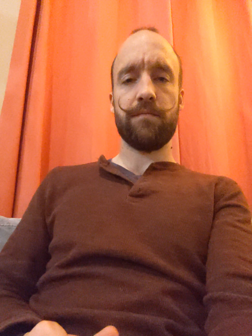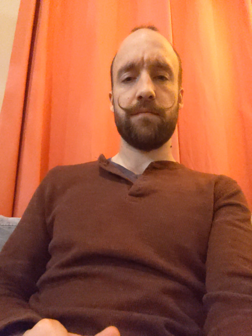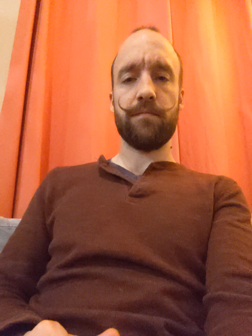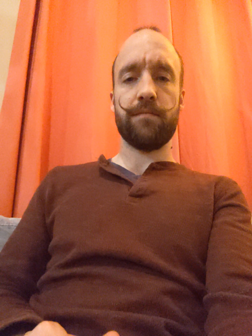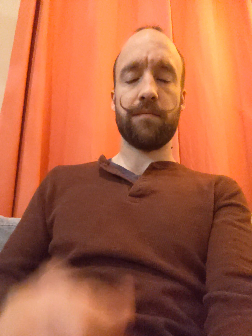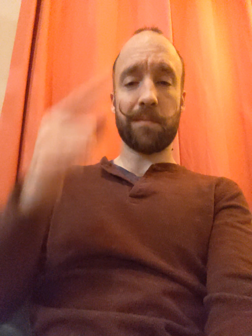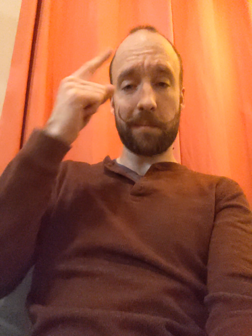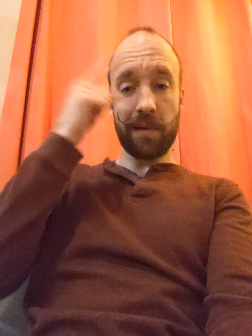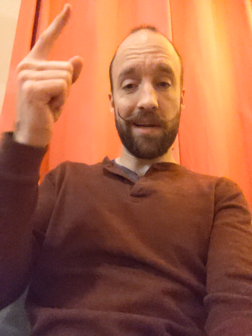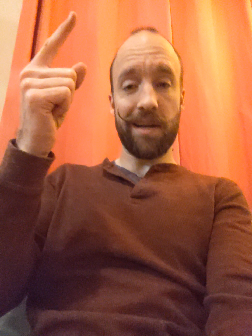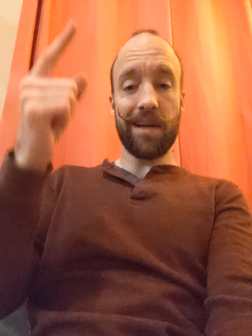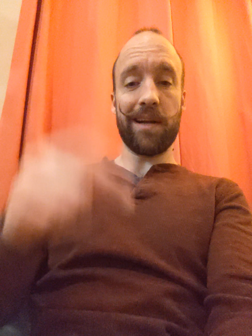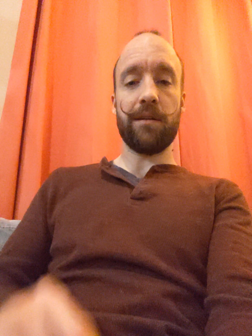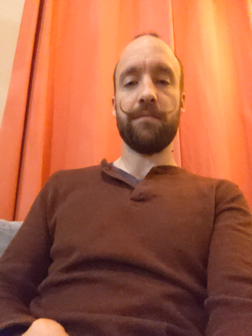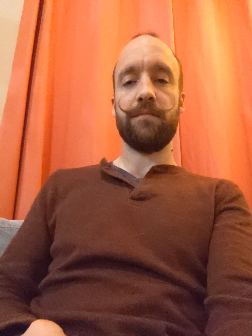penny